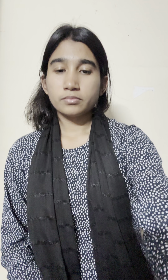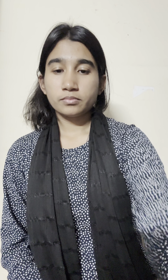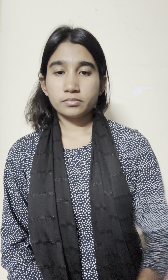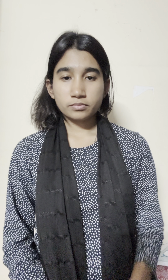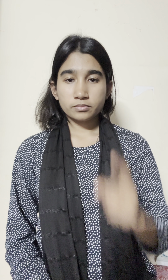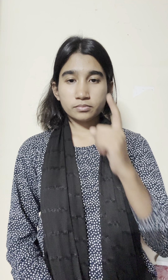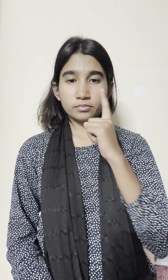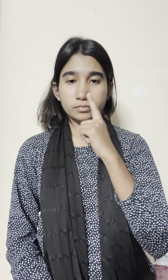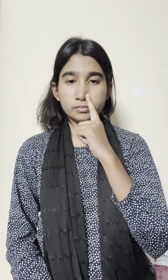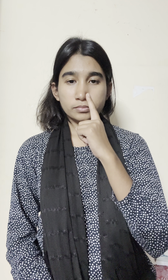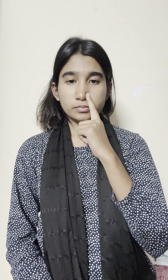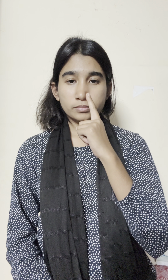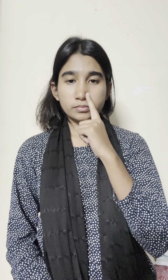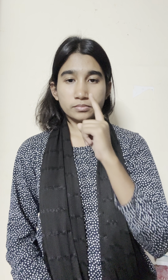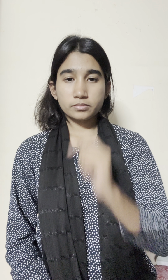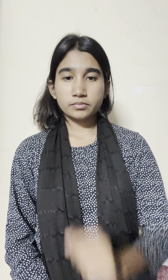মা